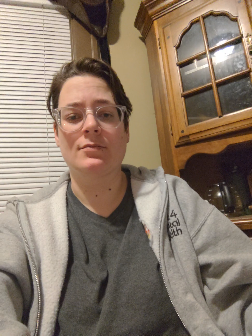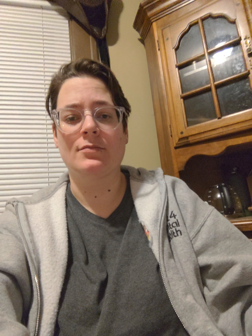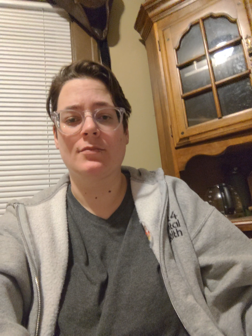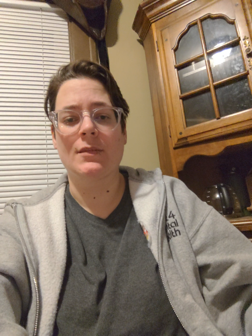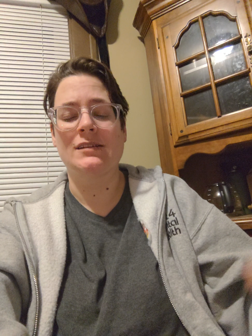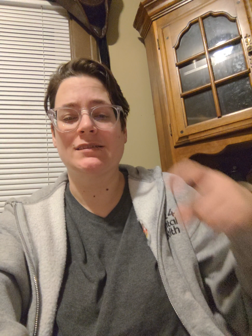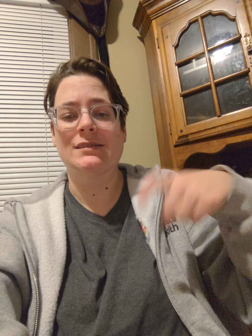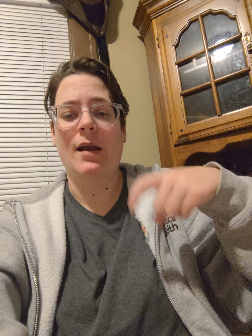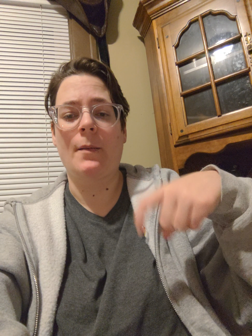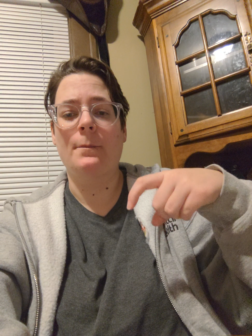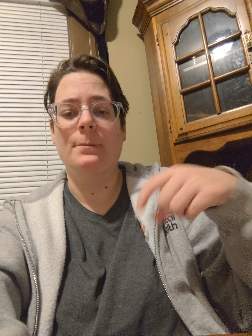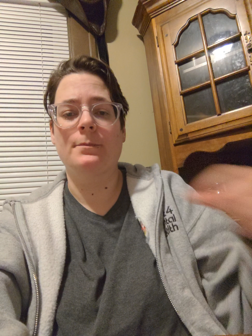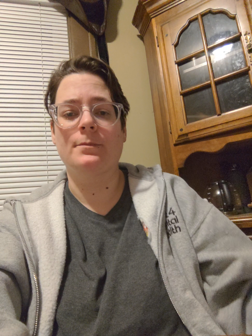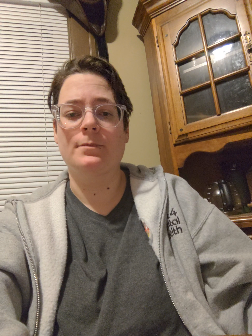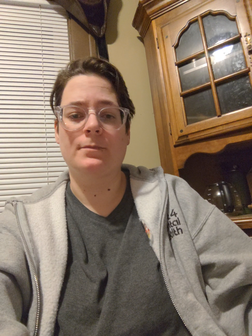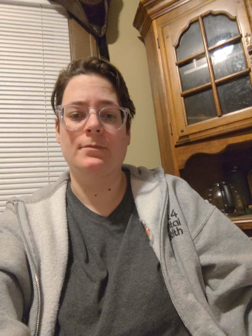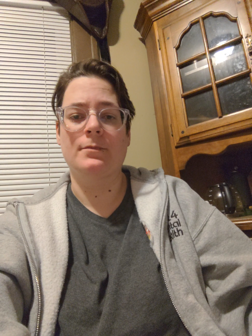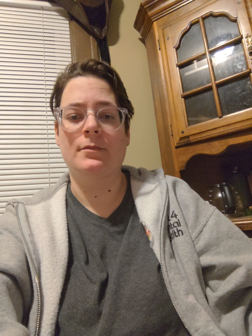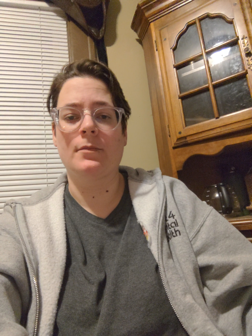time